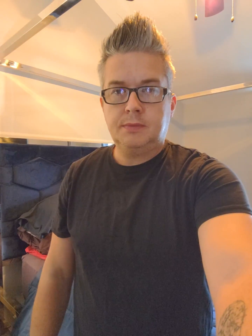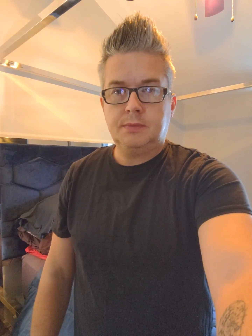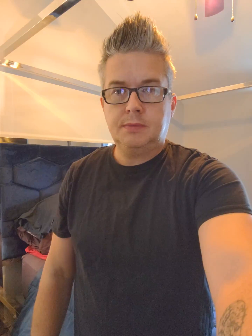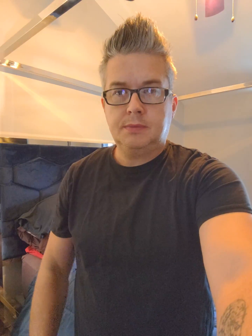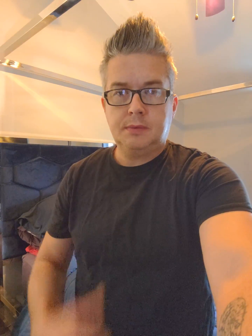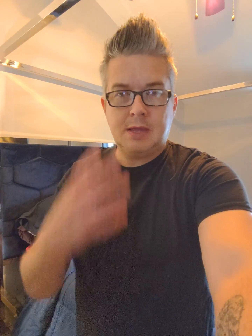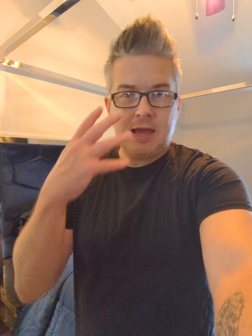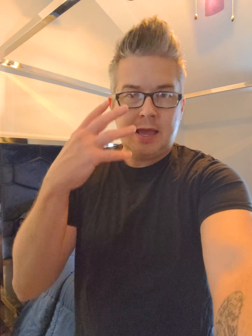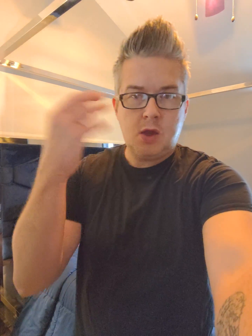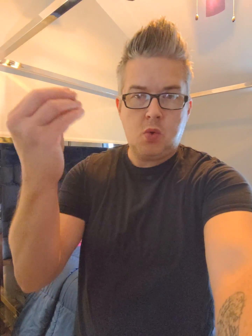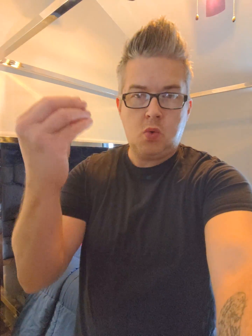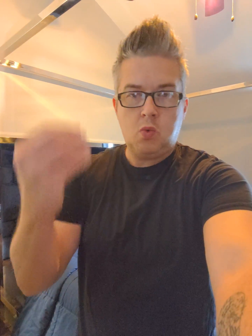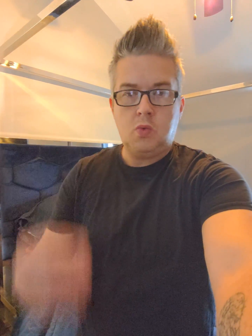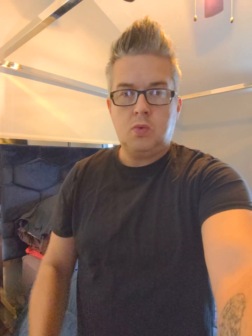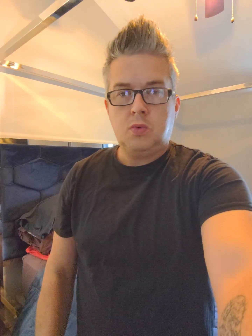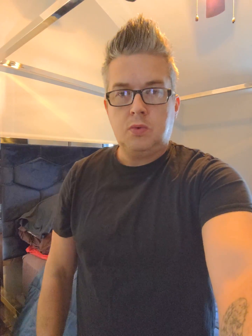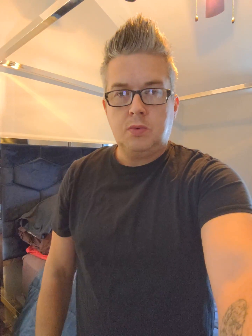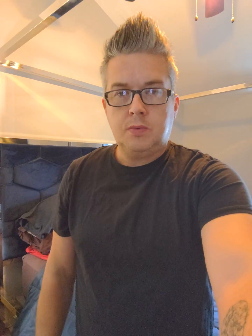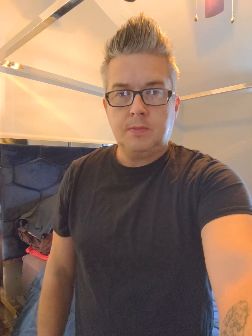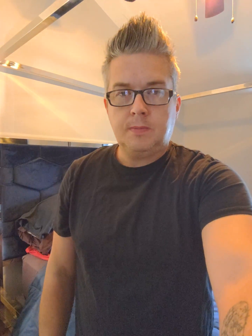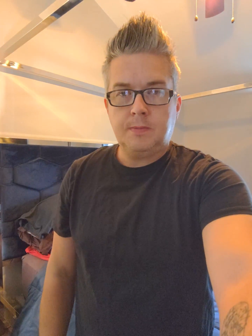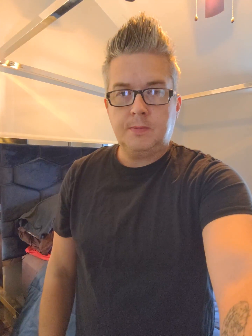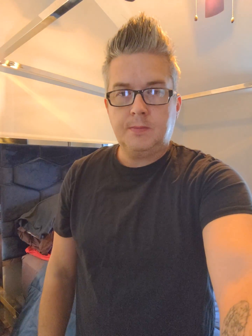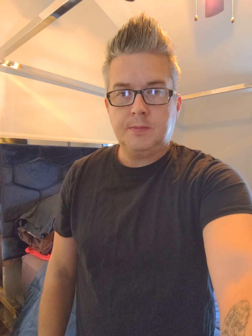going to